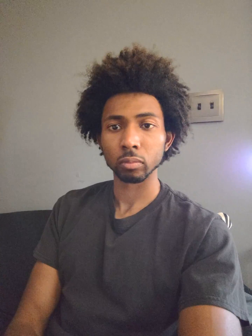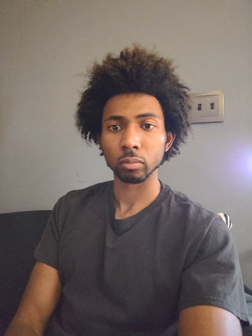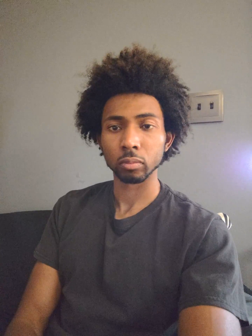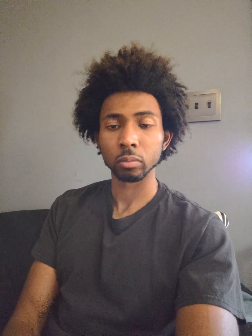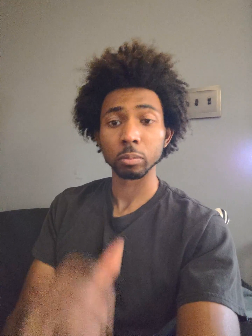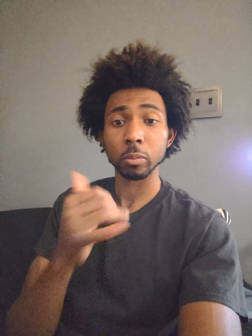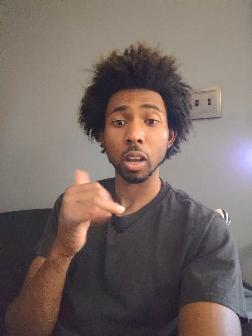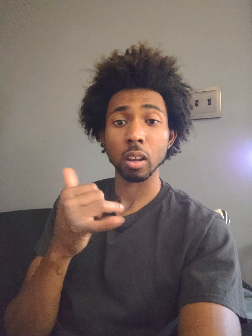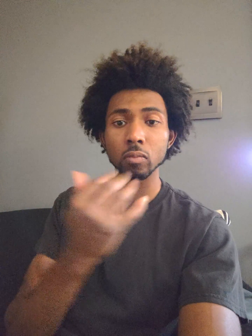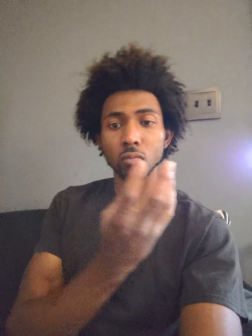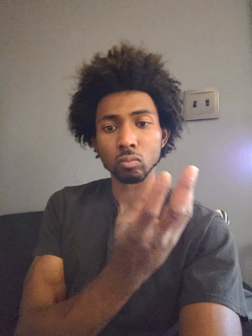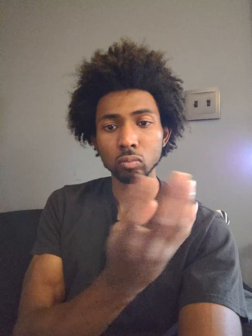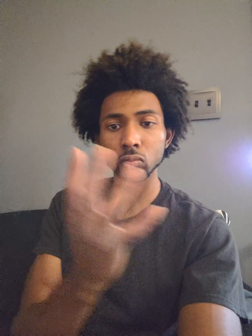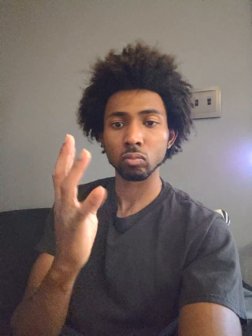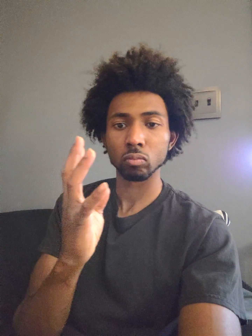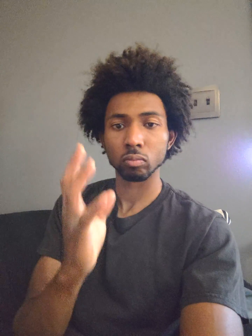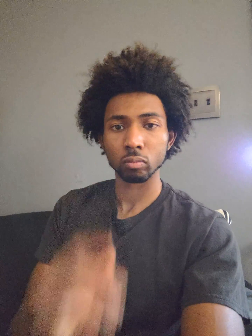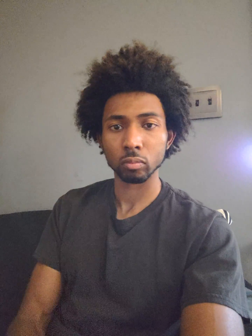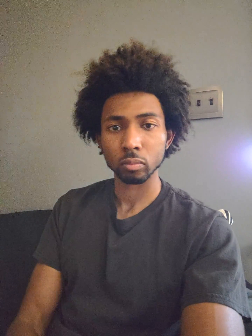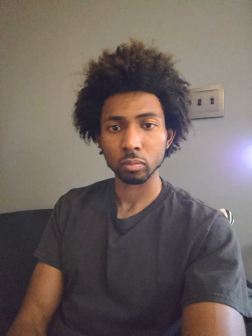playpen